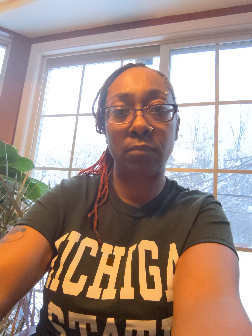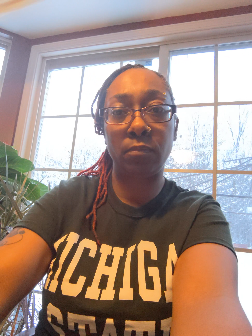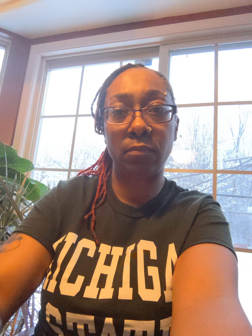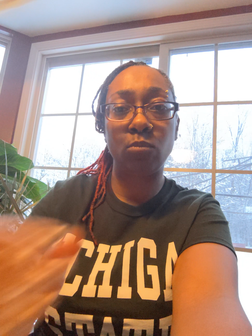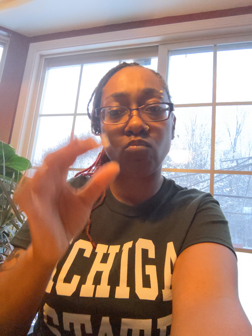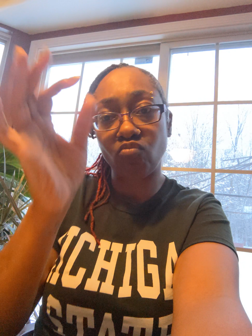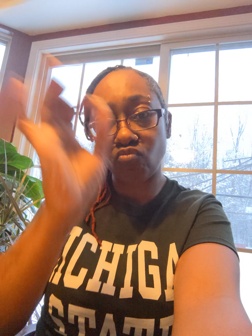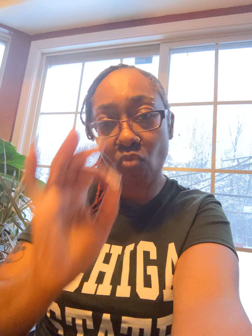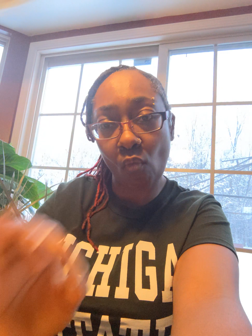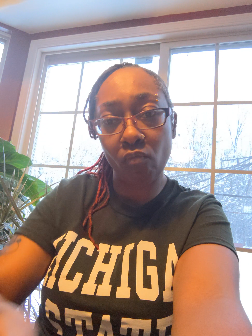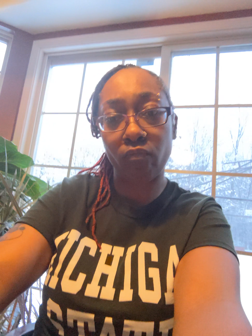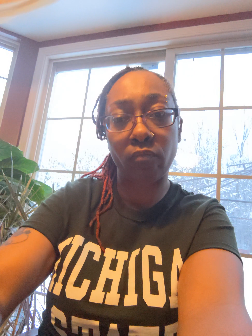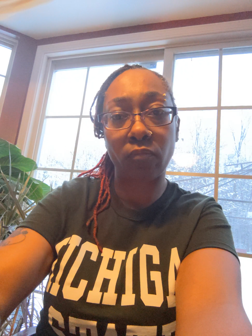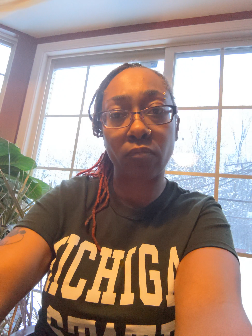snow